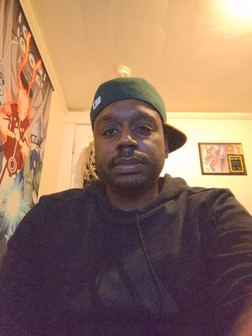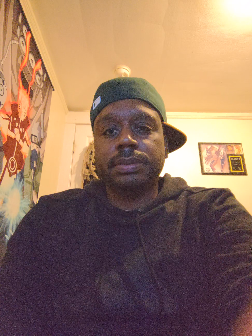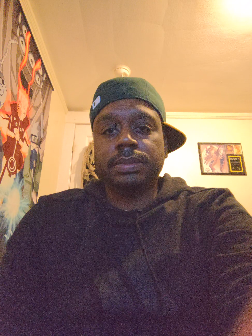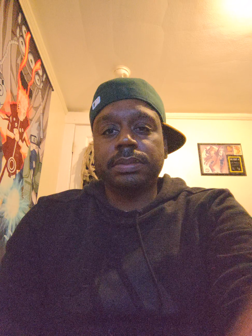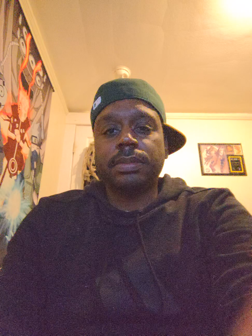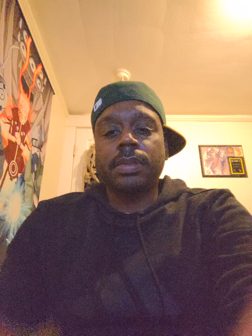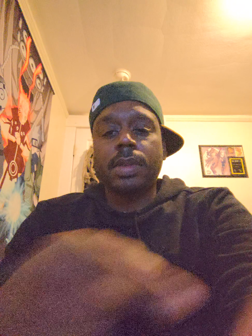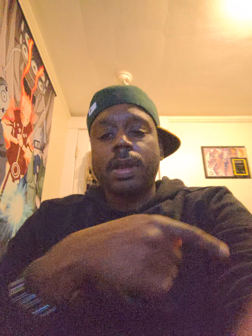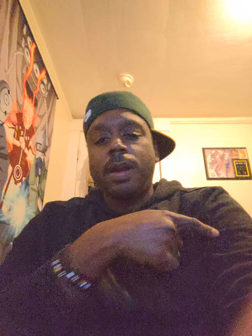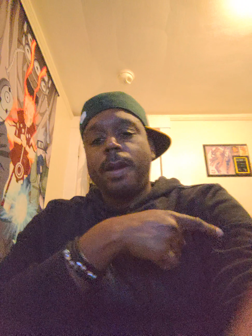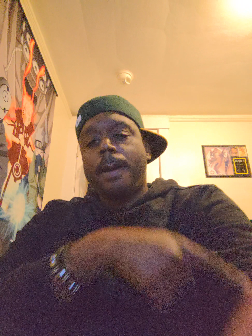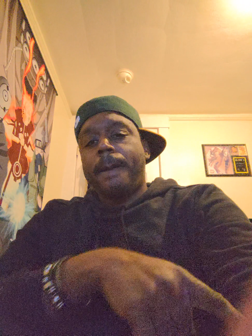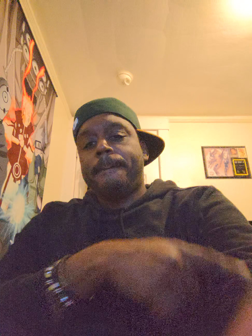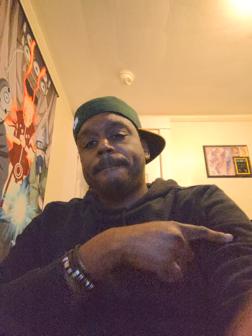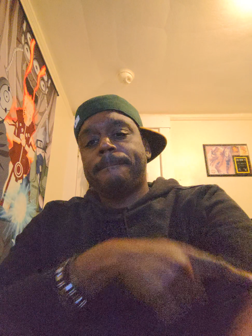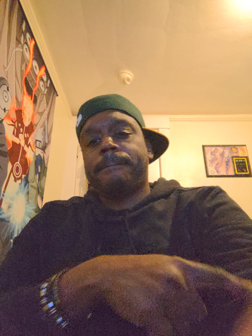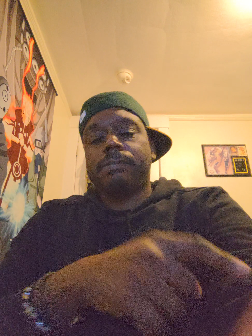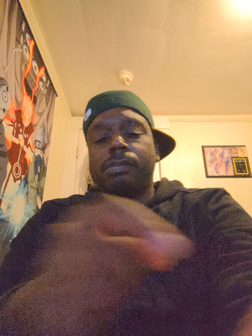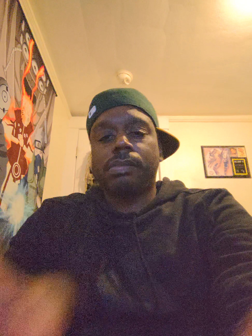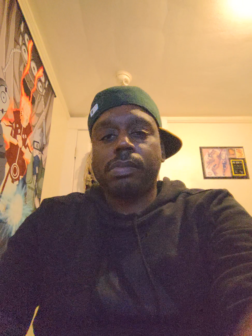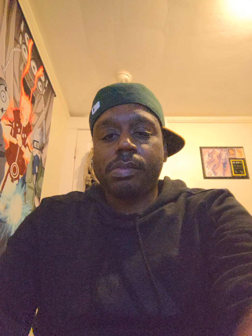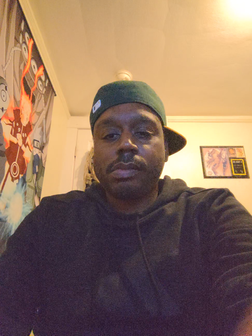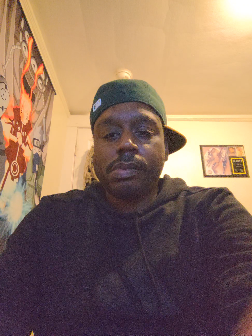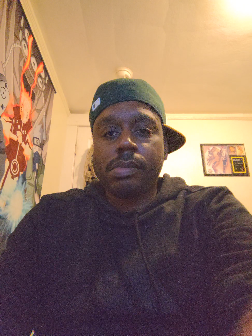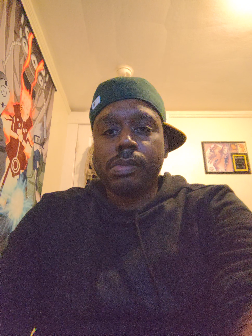arm